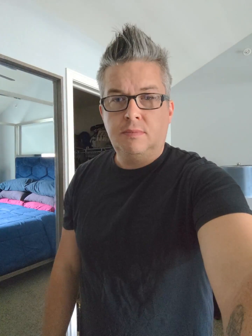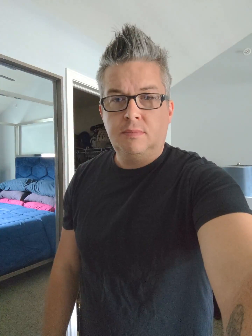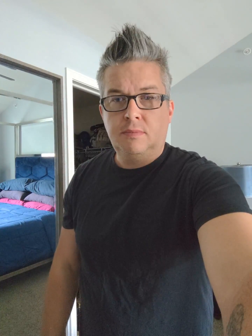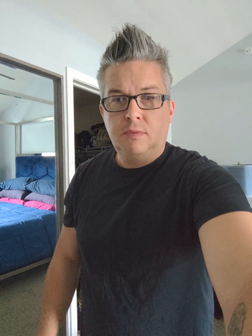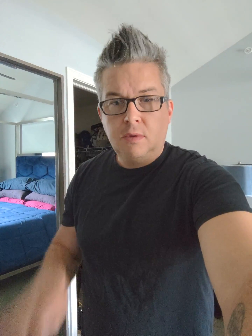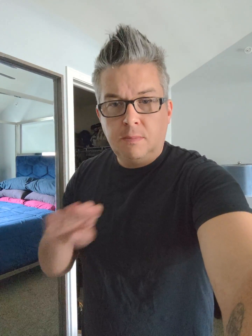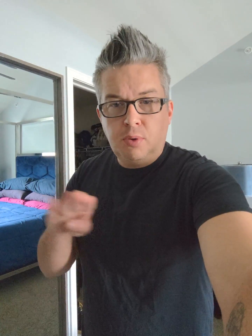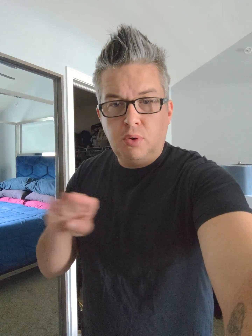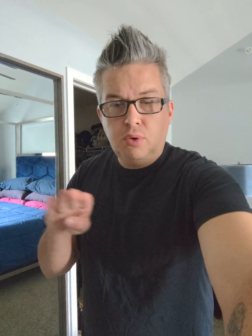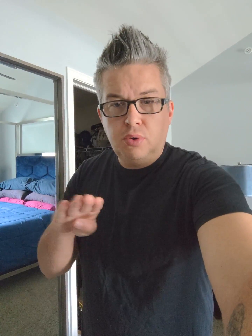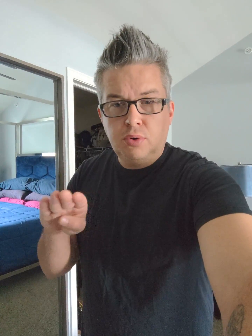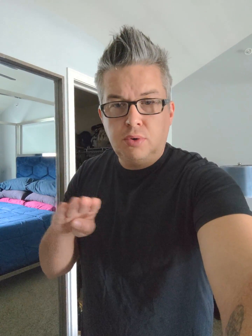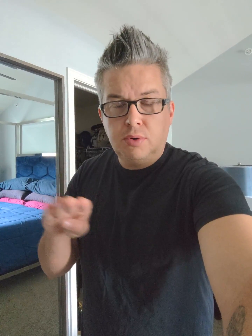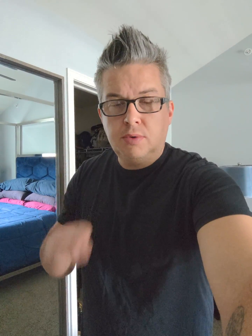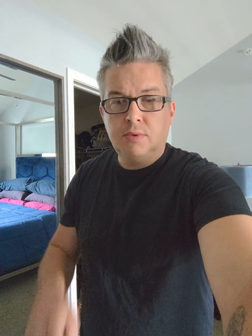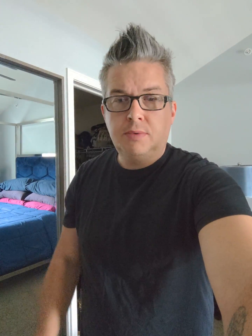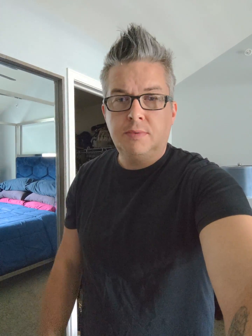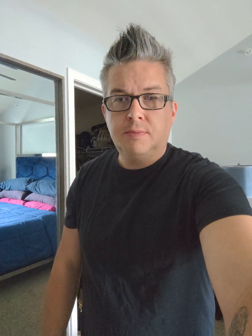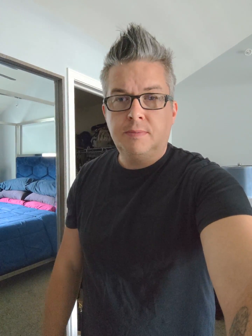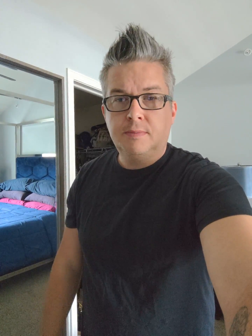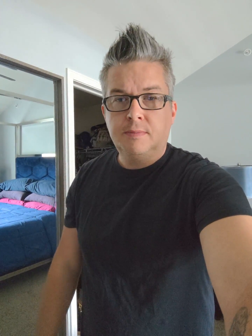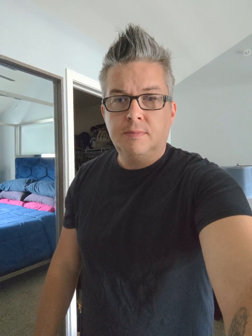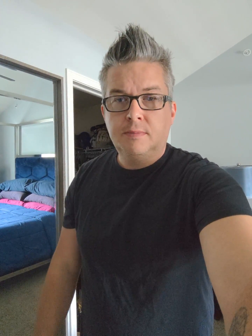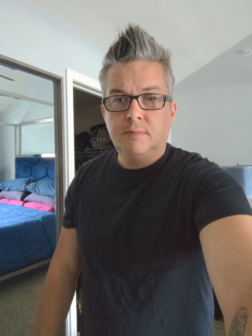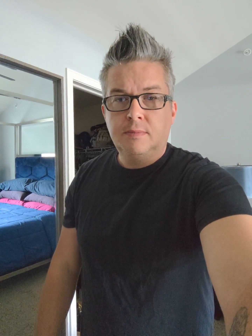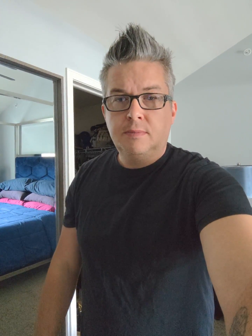boots